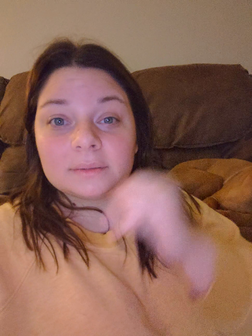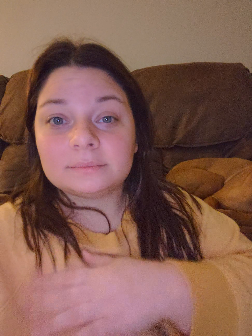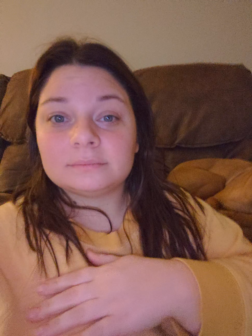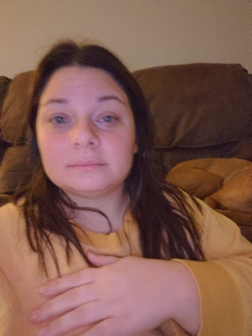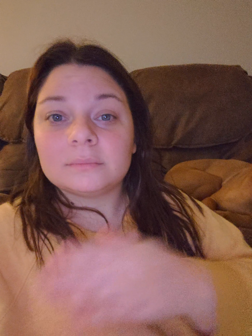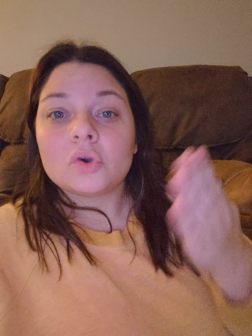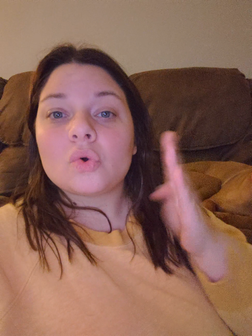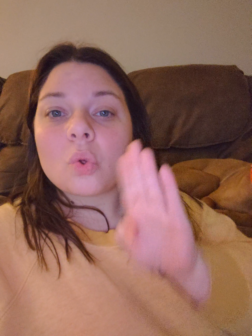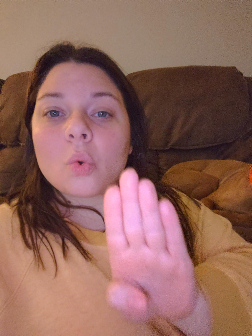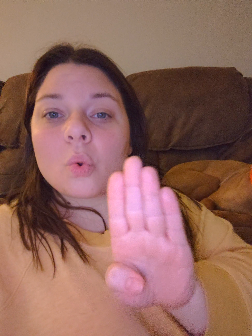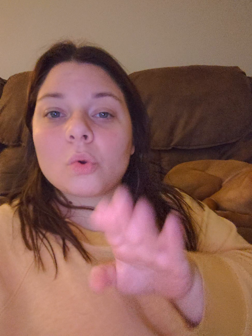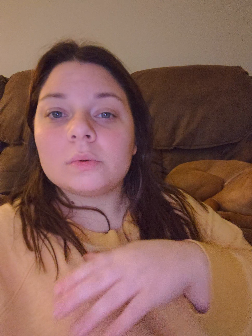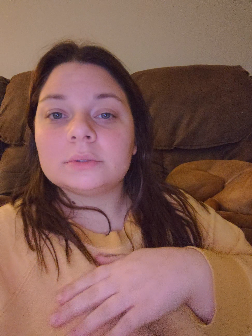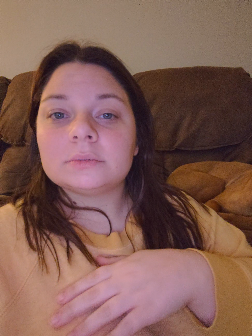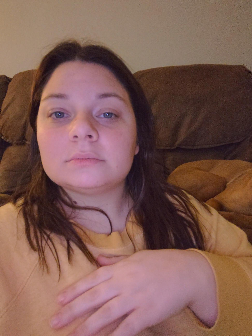close